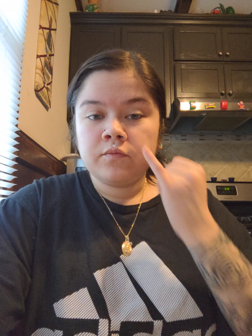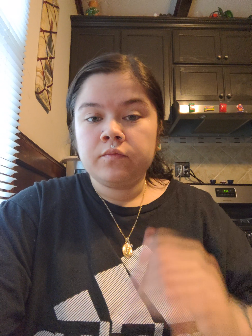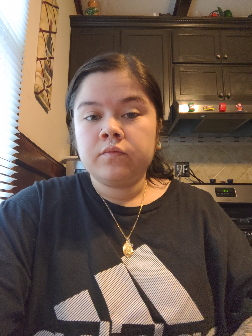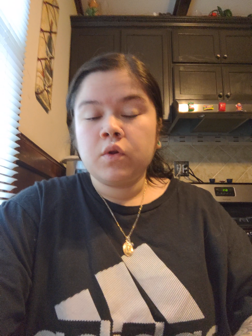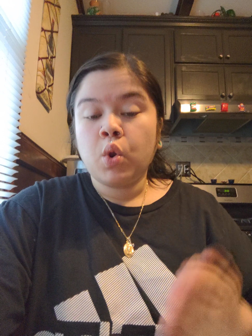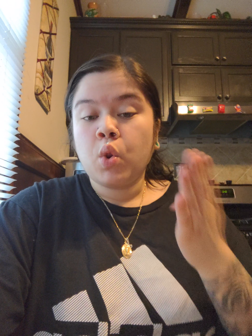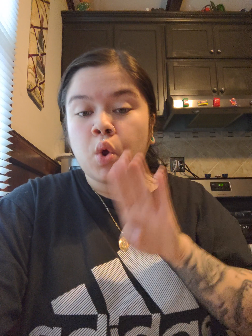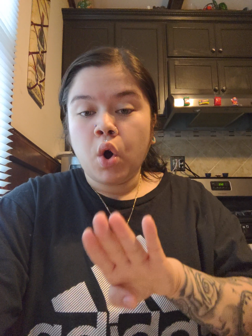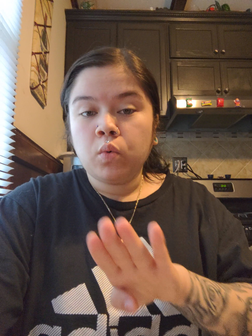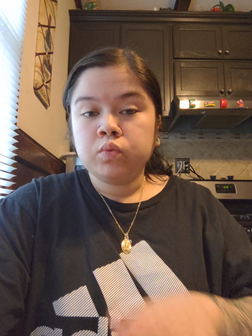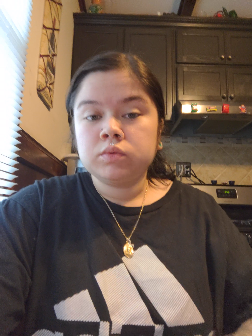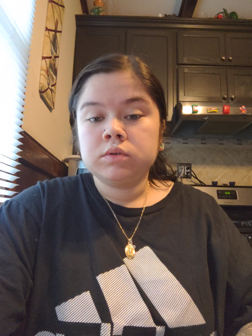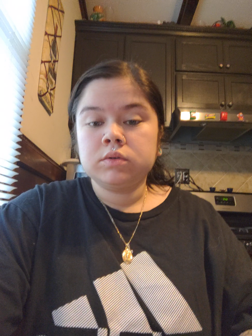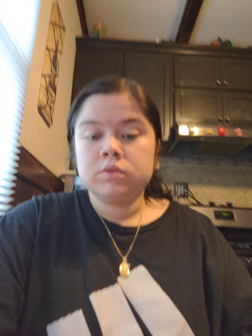close